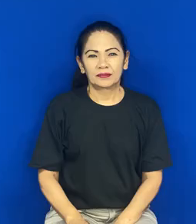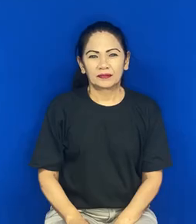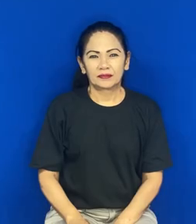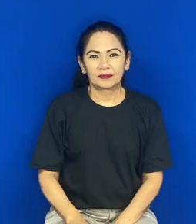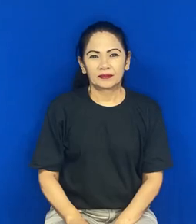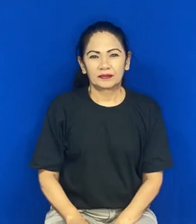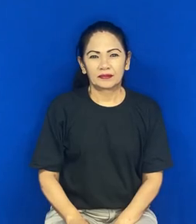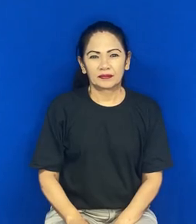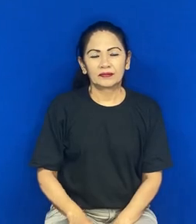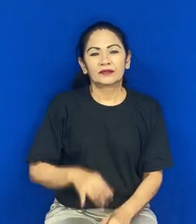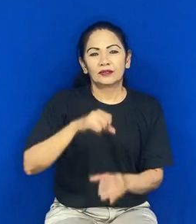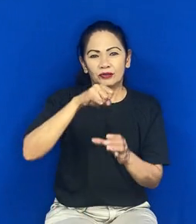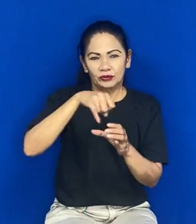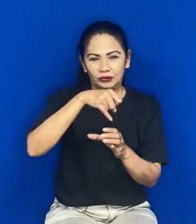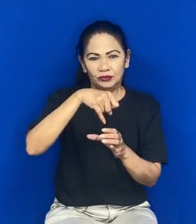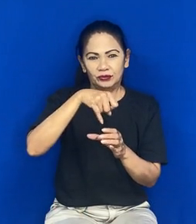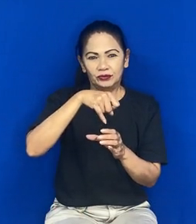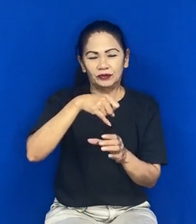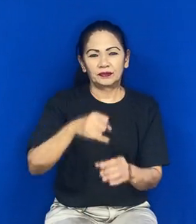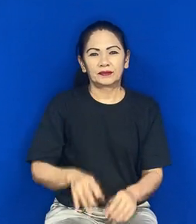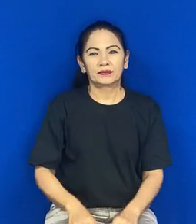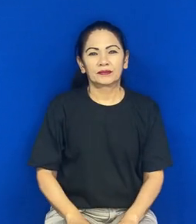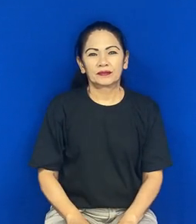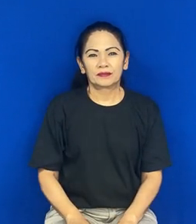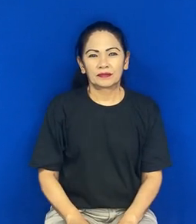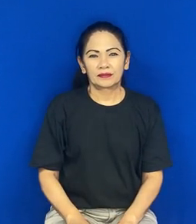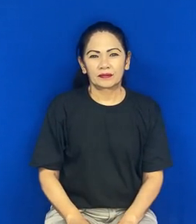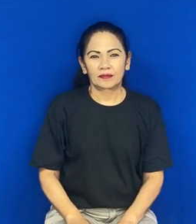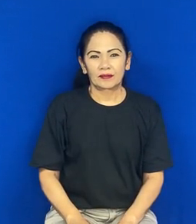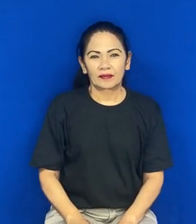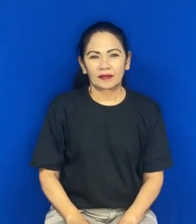juice